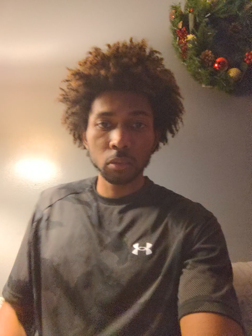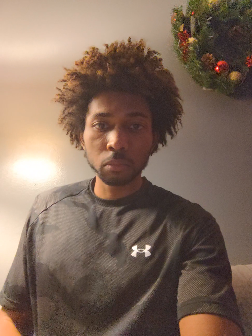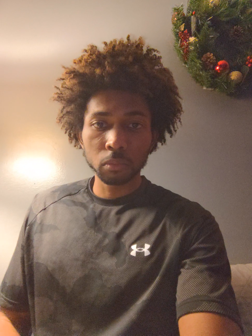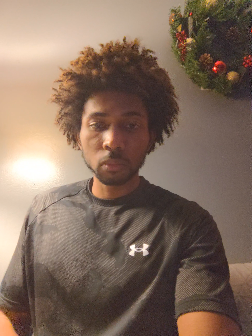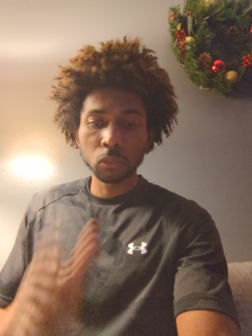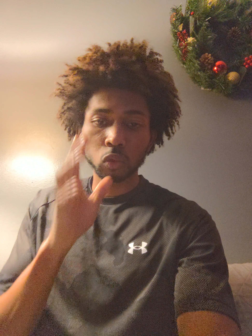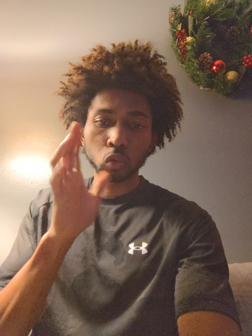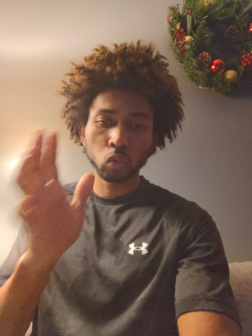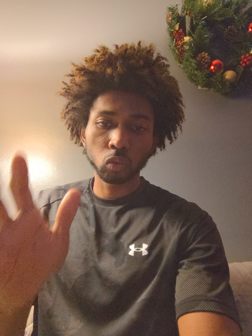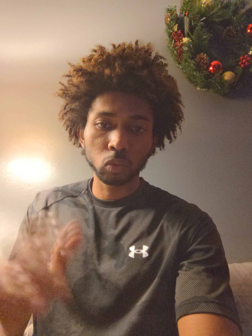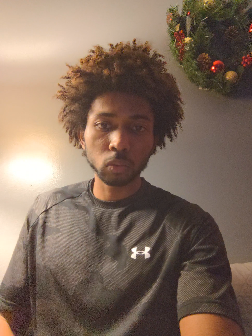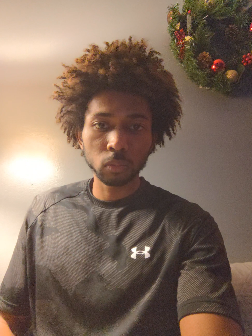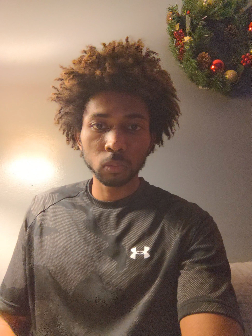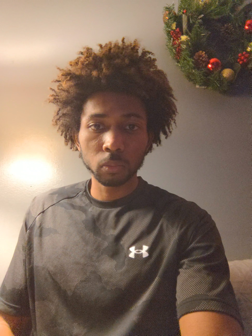grandma